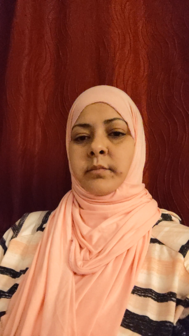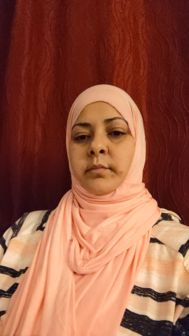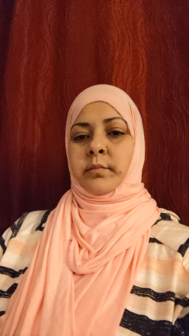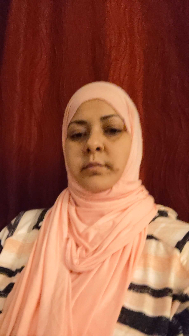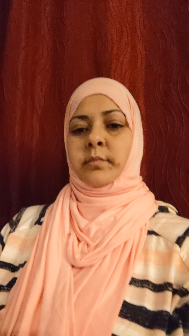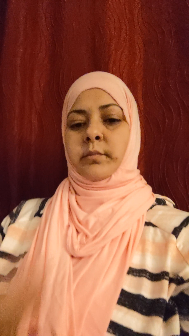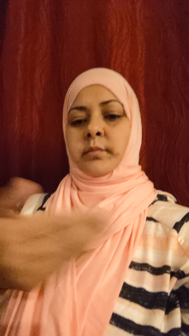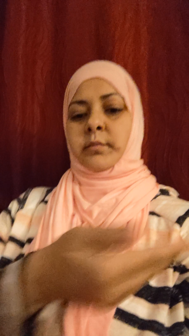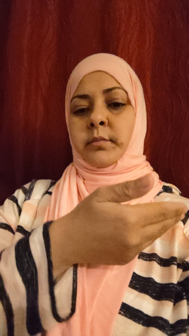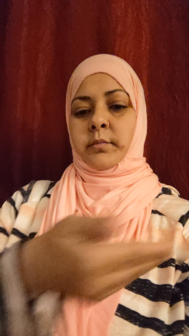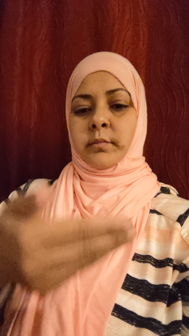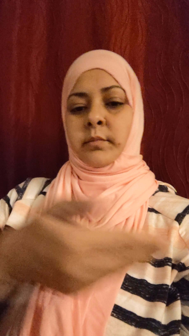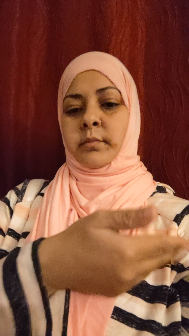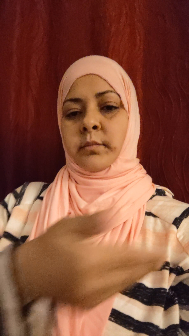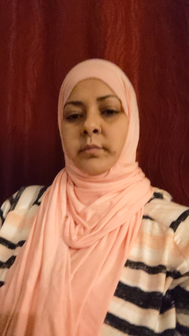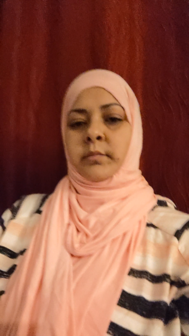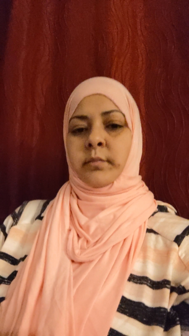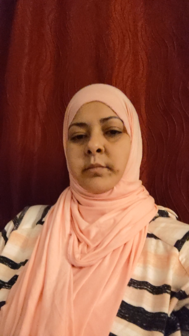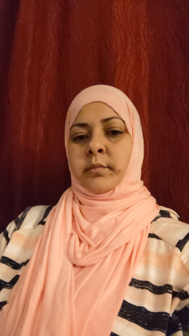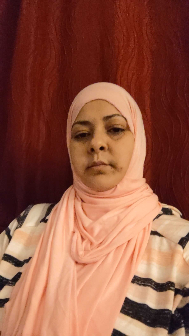baby